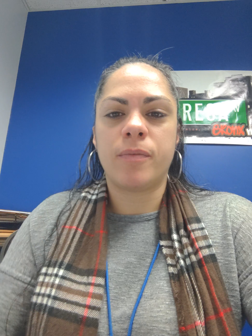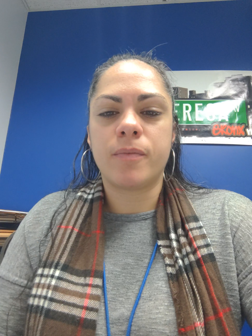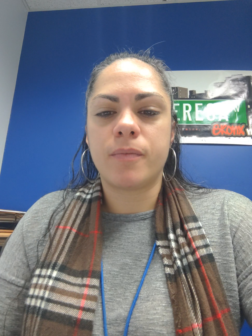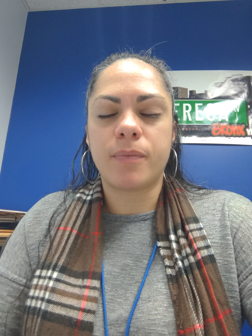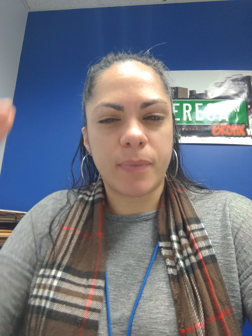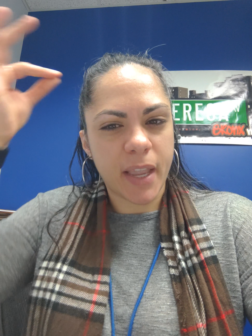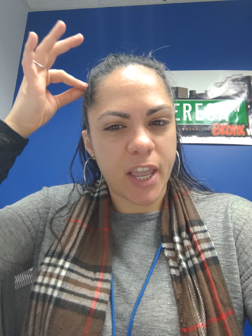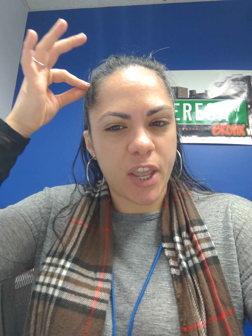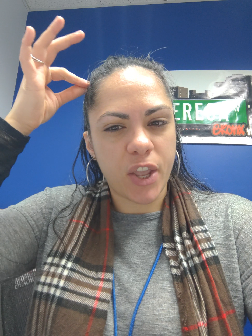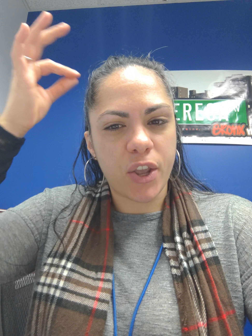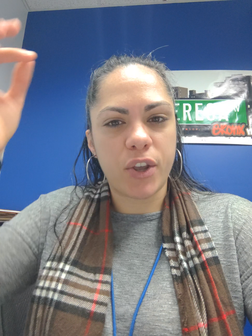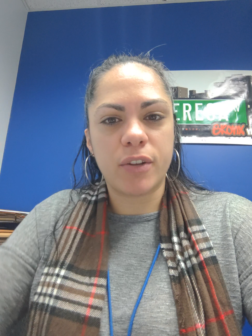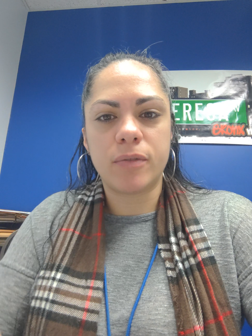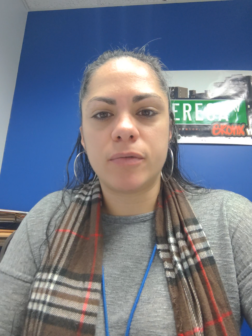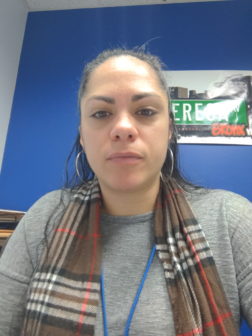hair